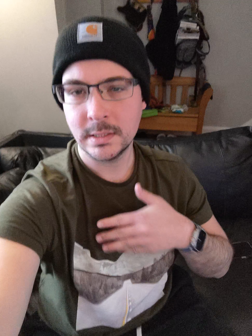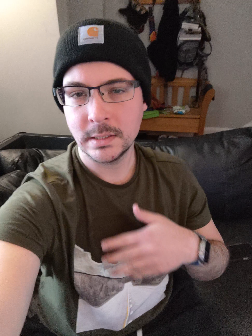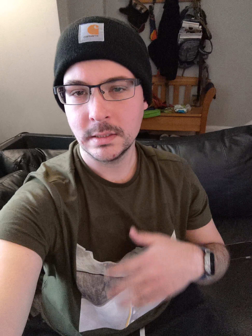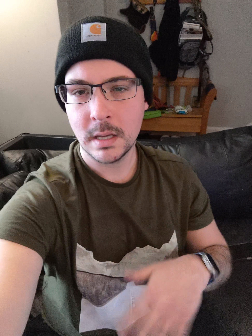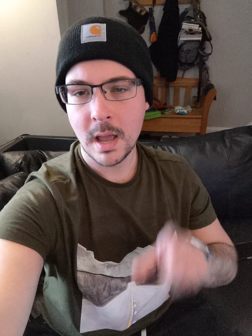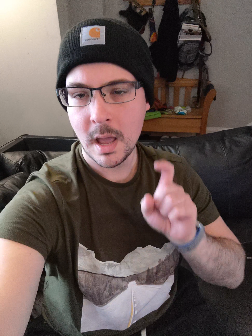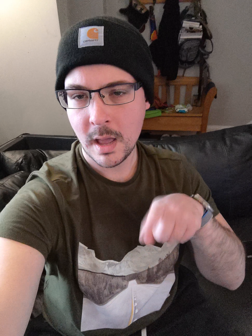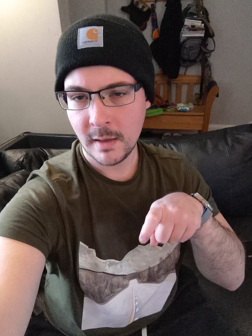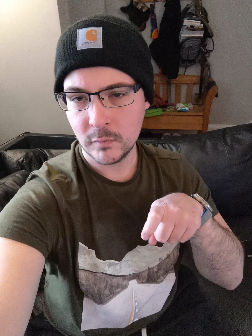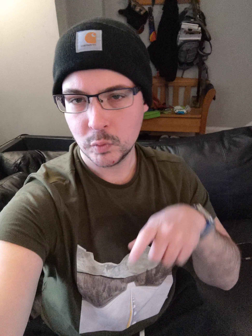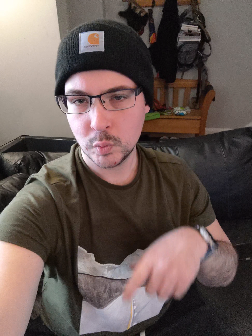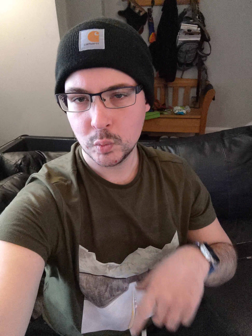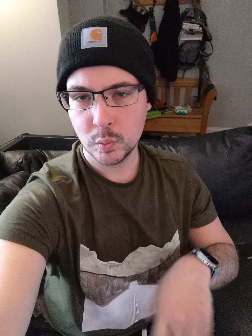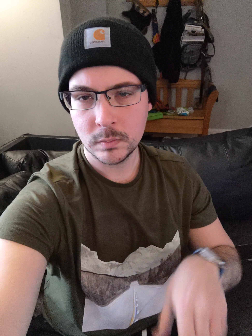have to